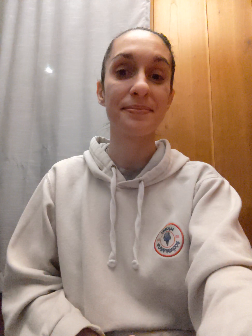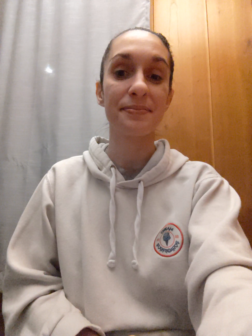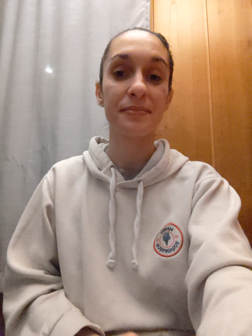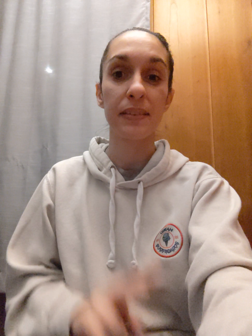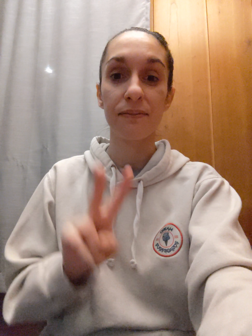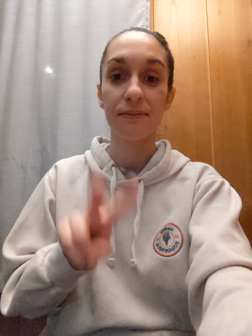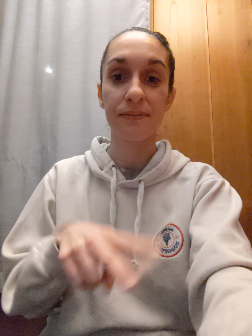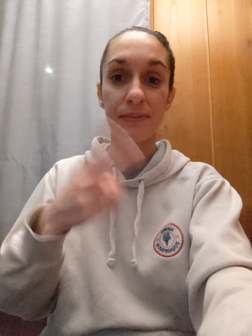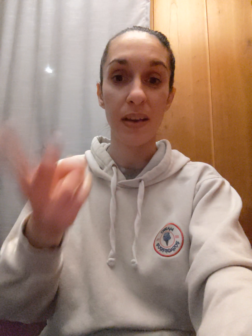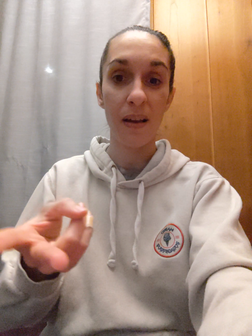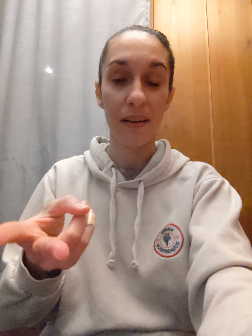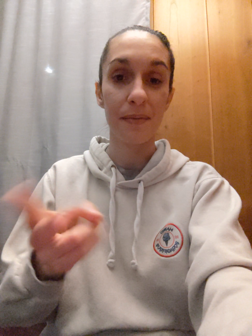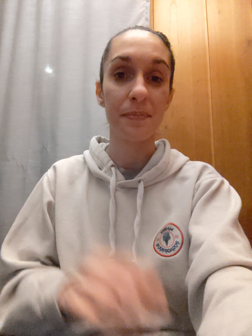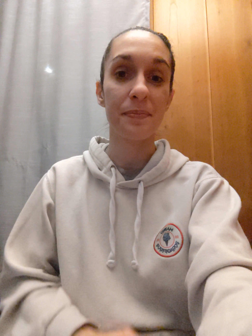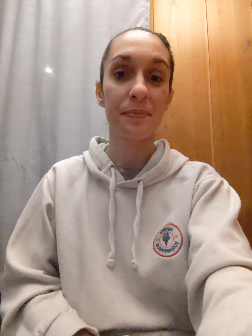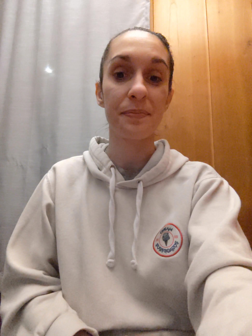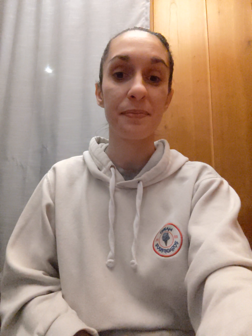fall